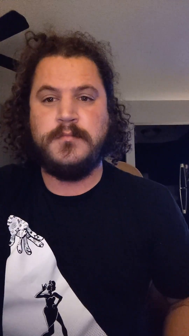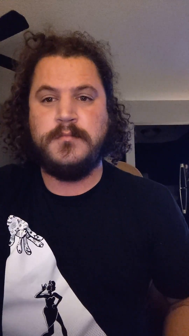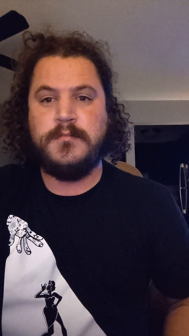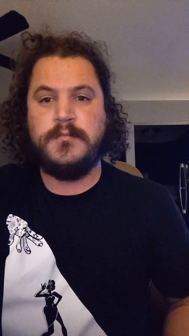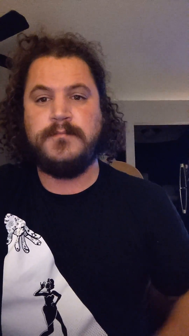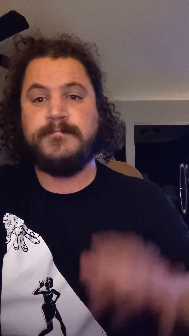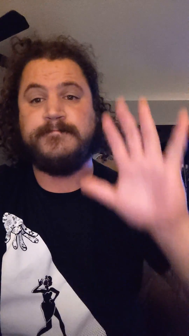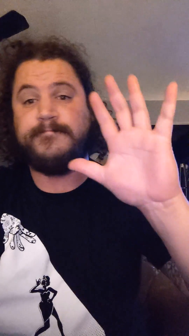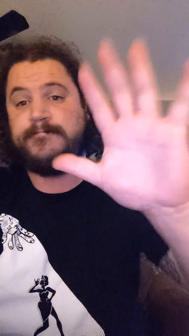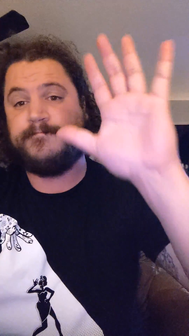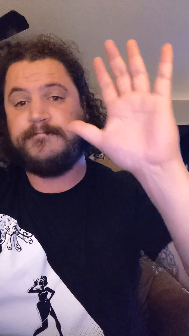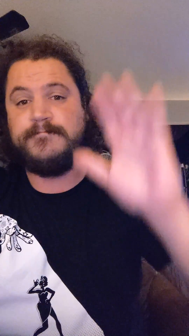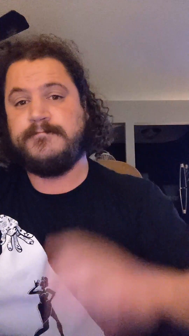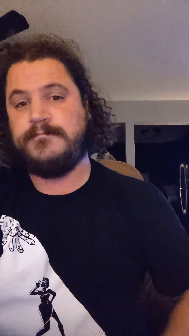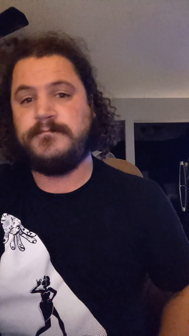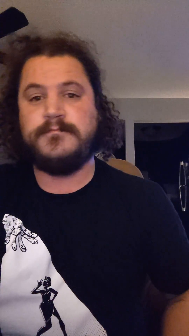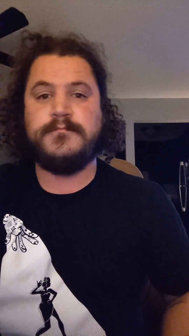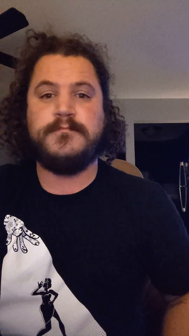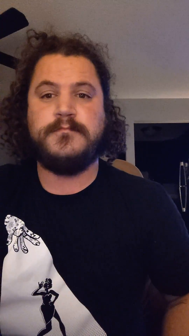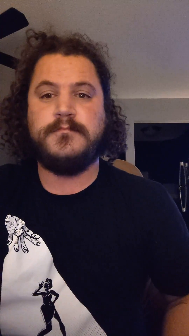give me five